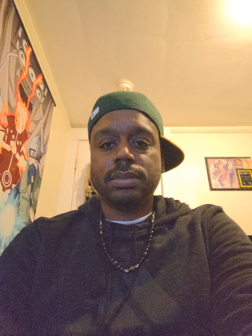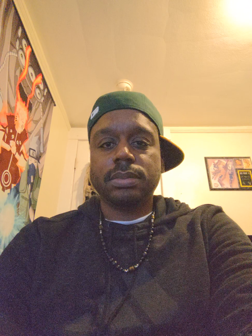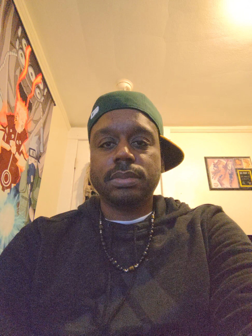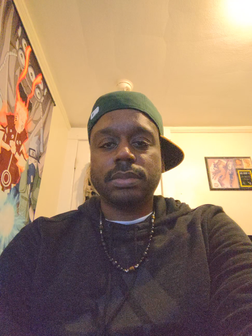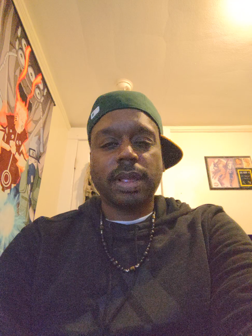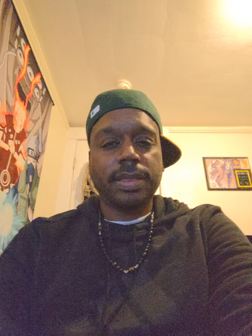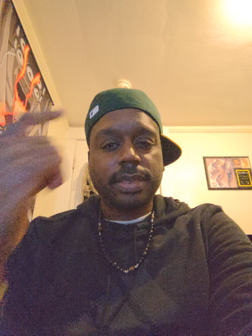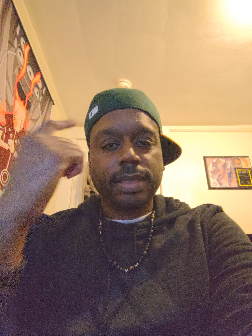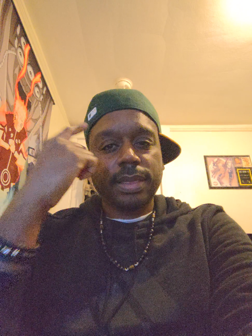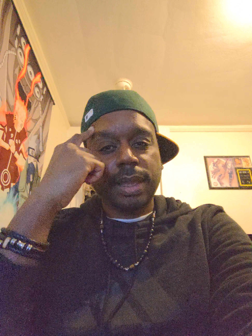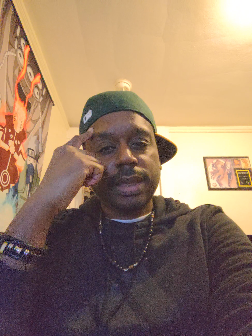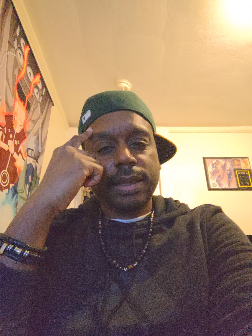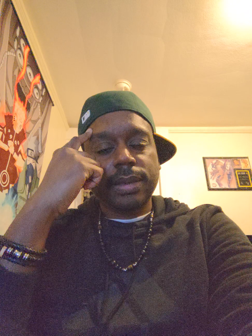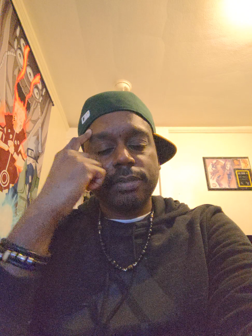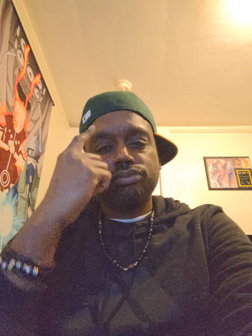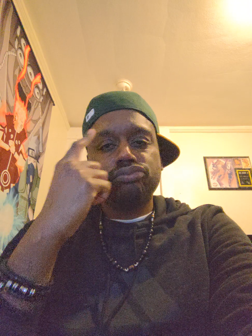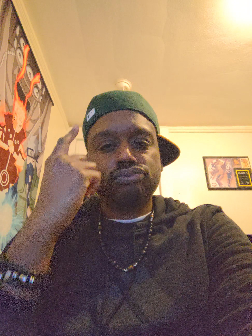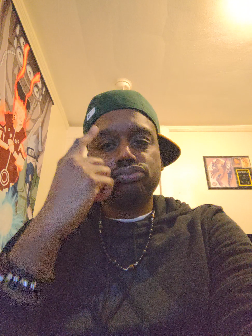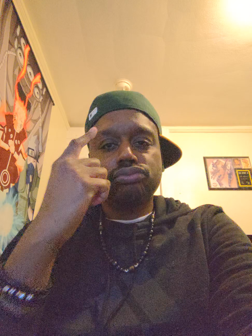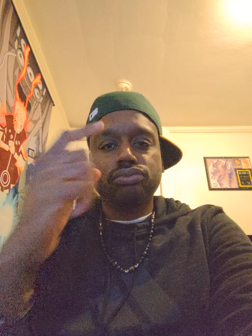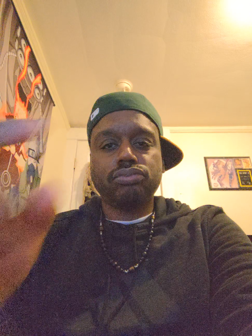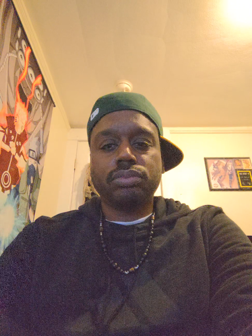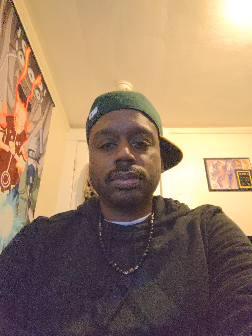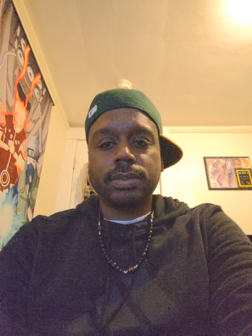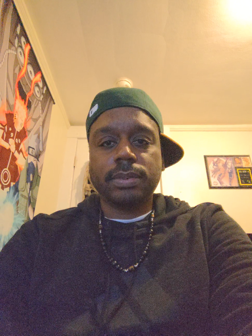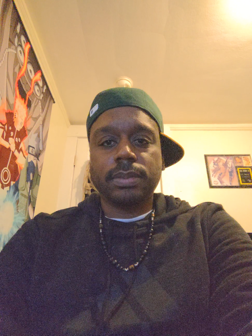think